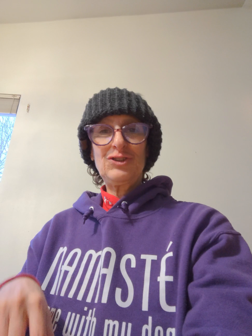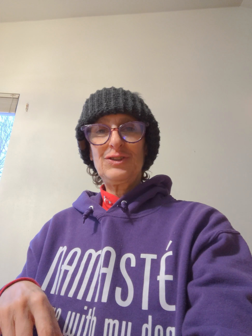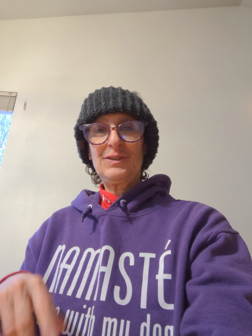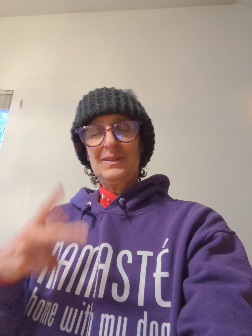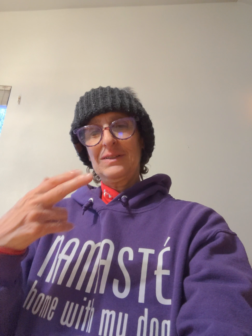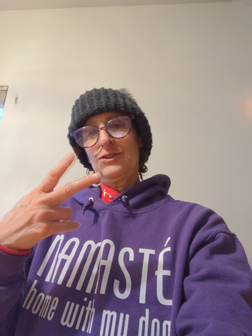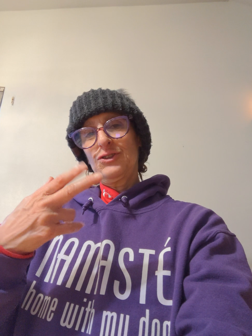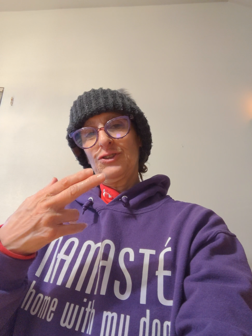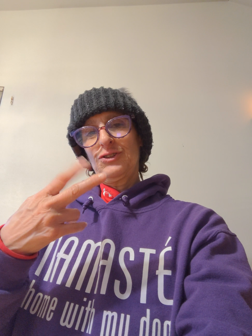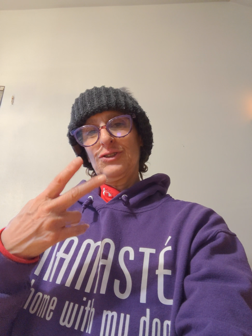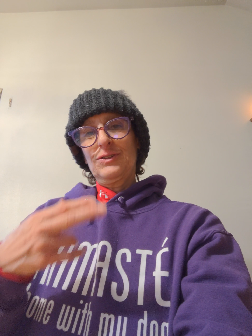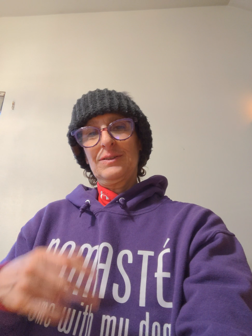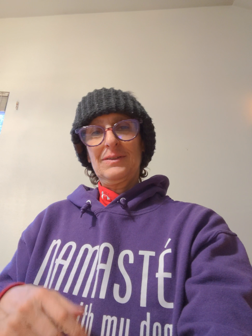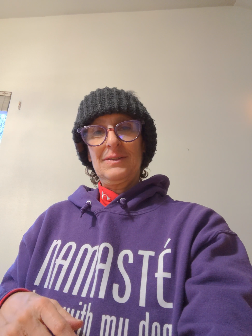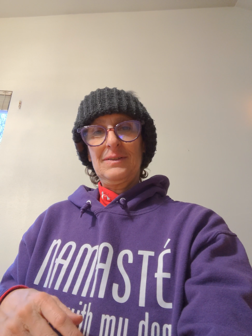scissors